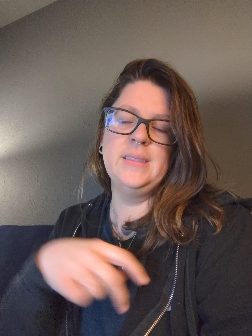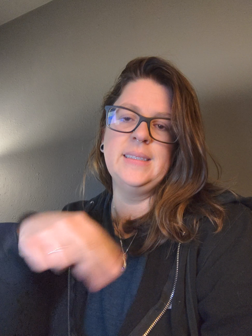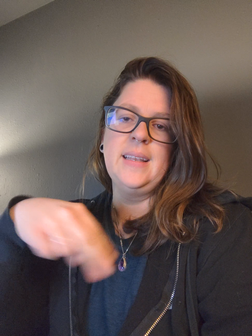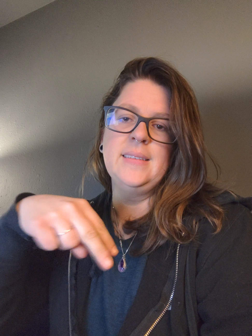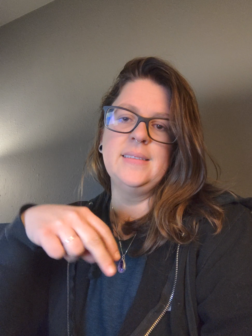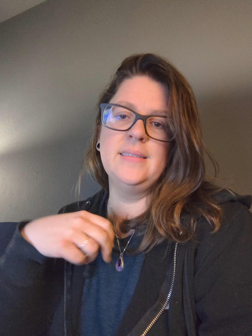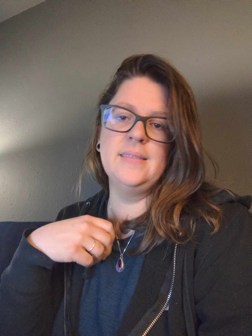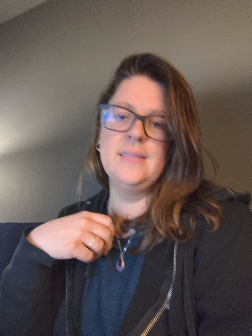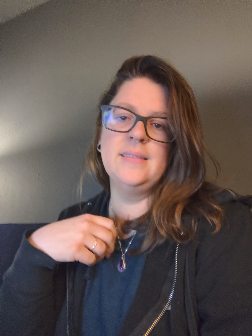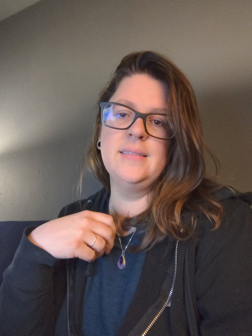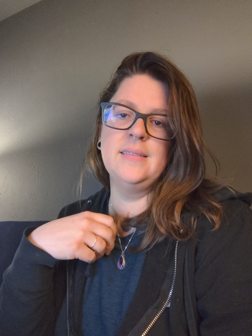dance